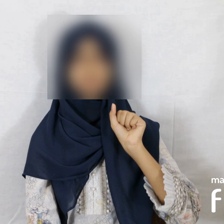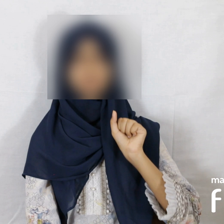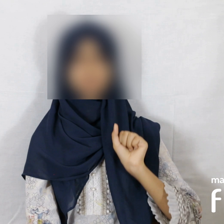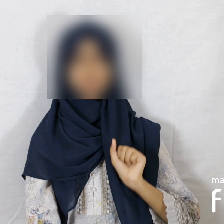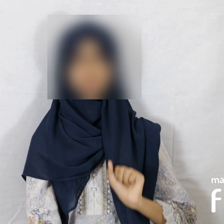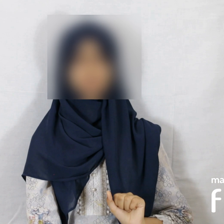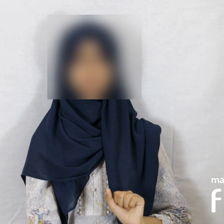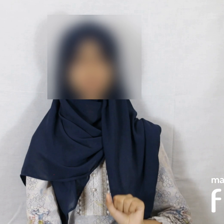آ